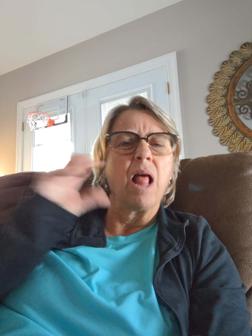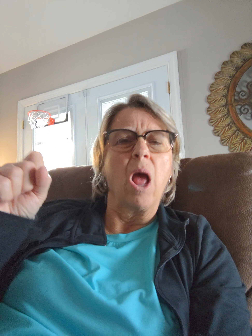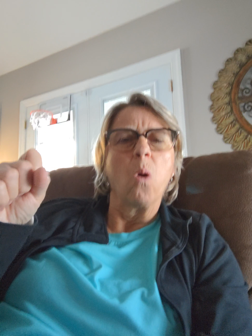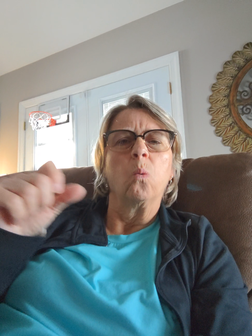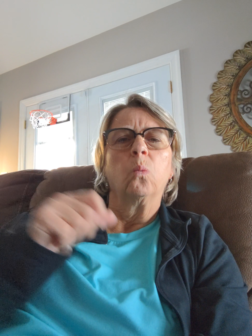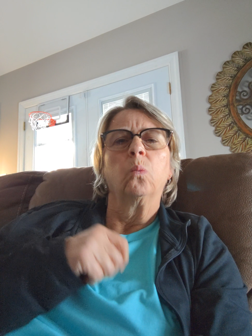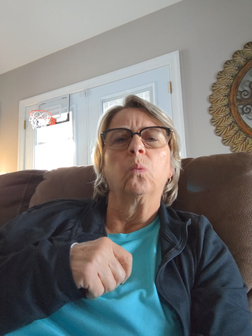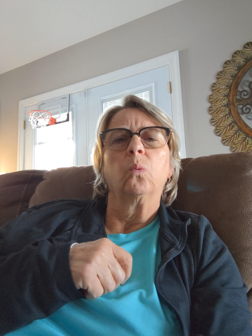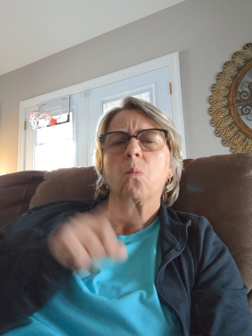loud